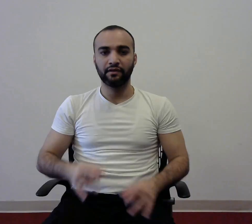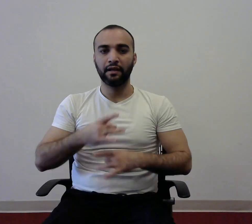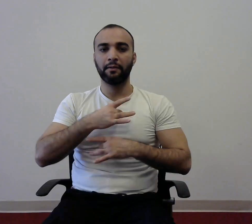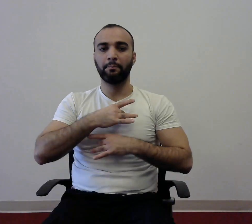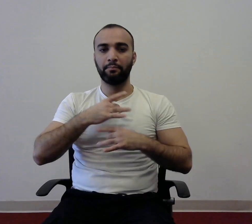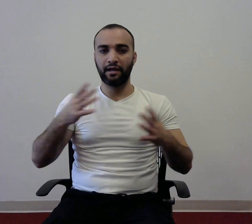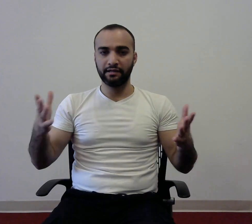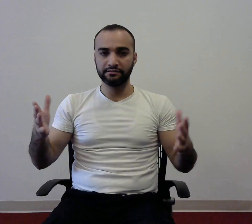bayram